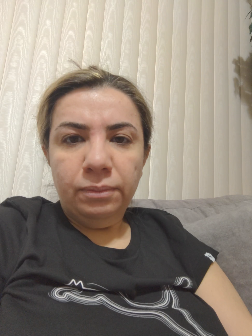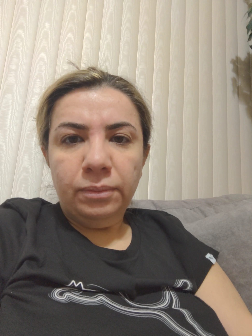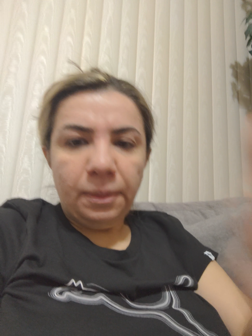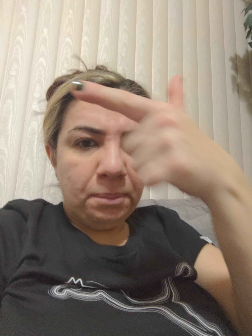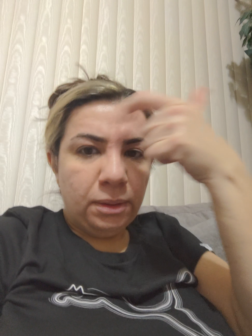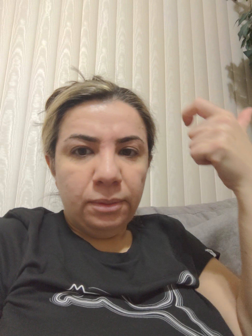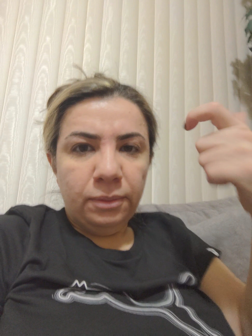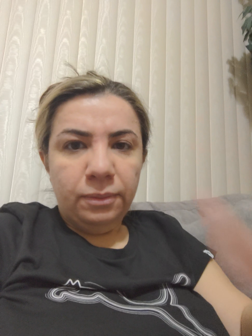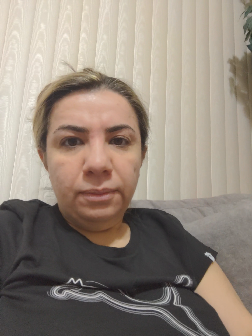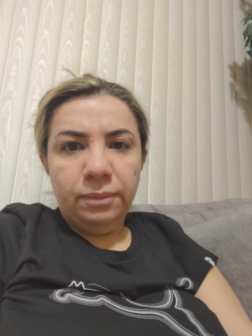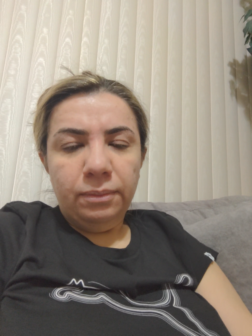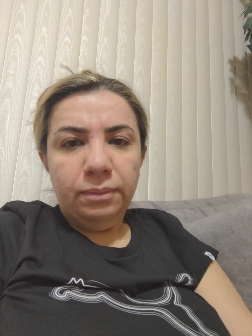because